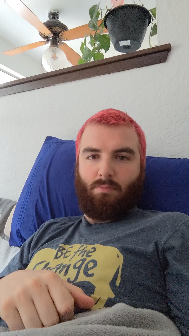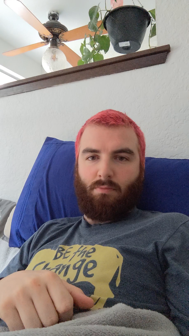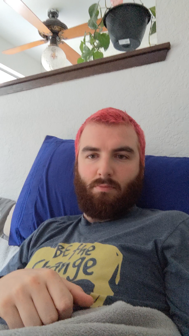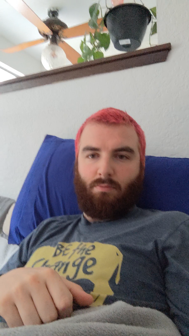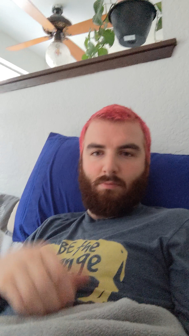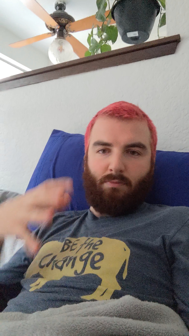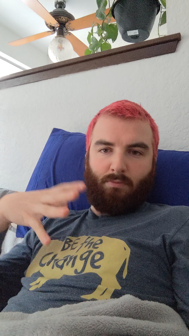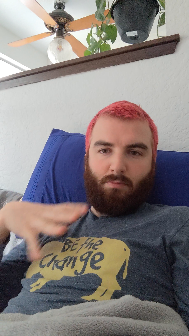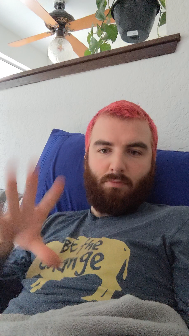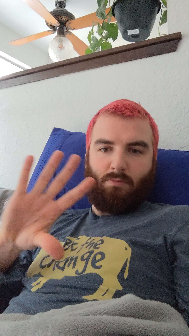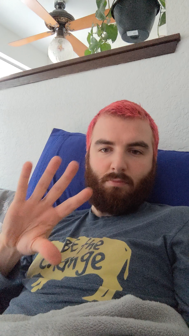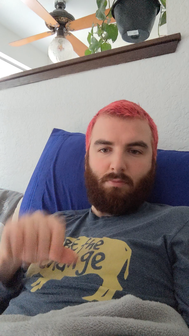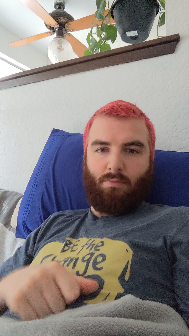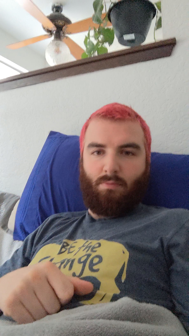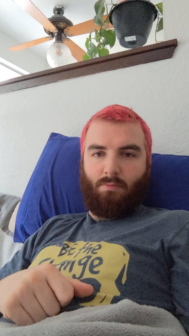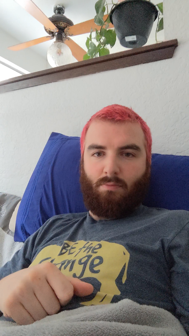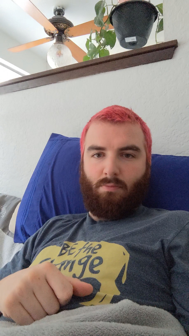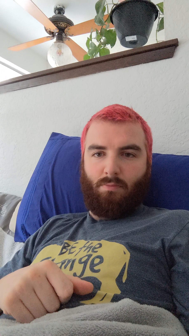dress